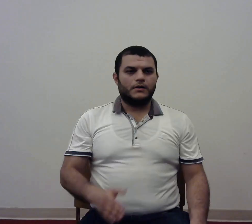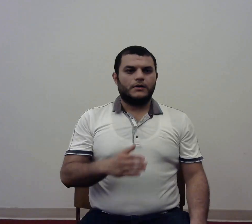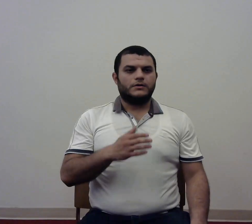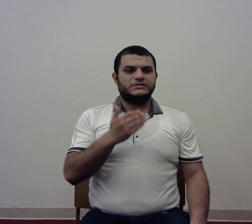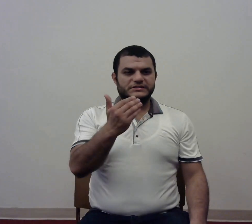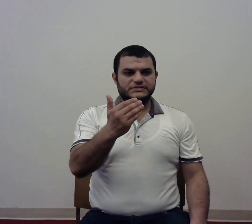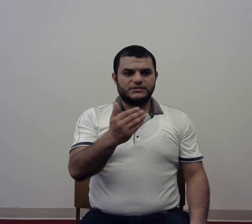siz